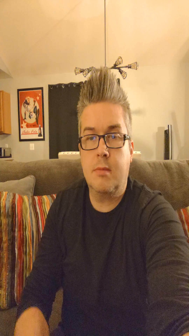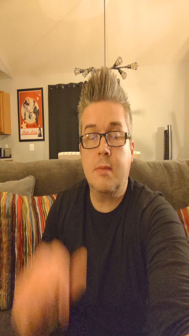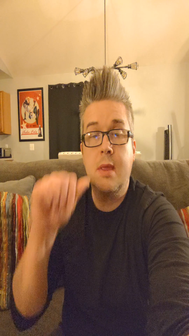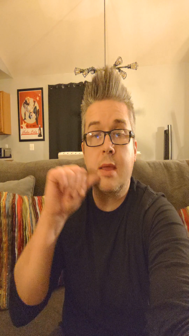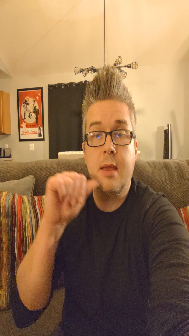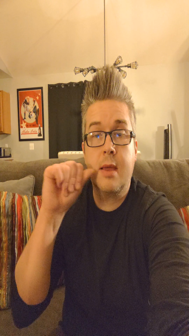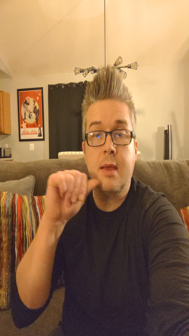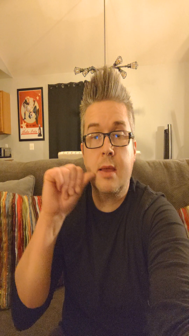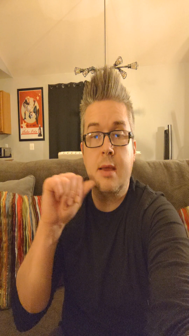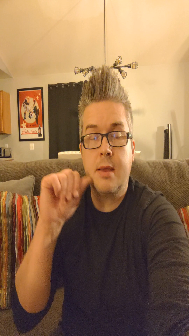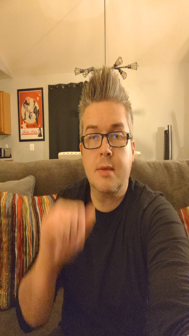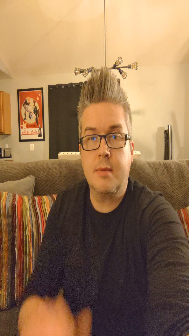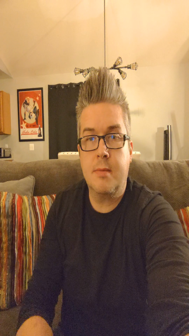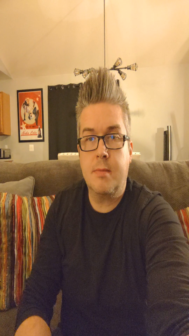aunt